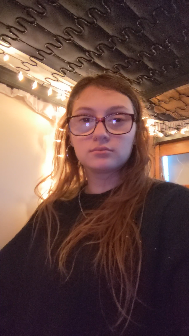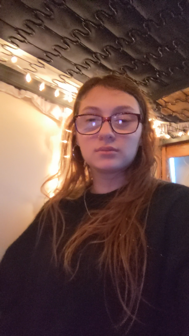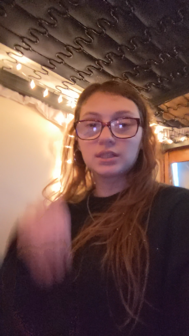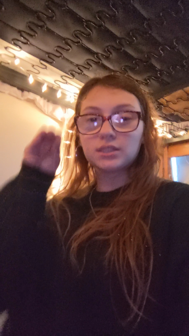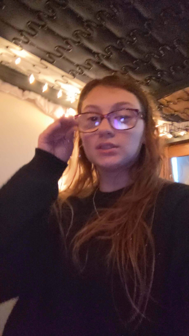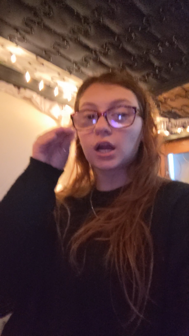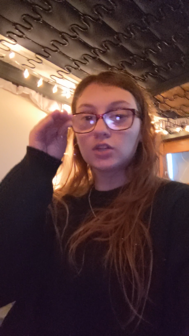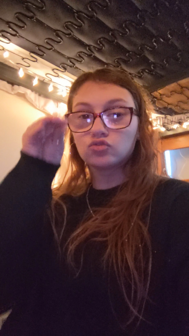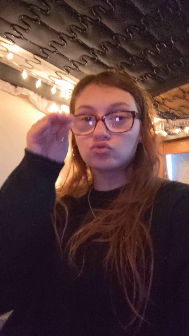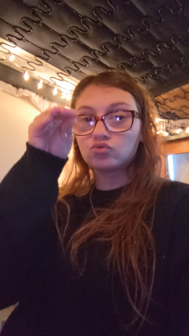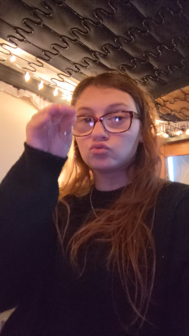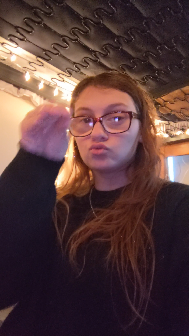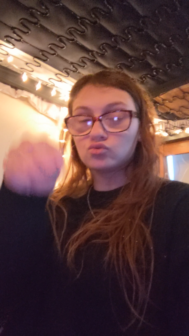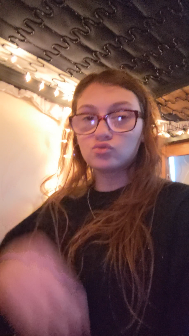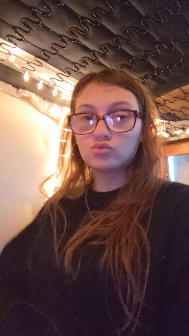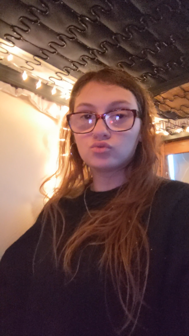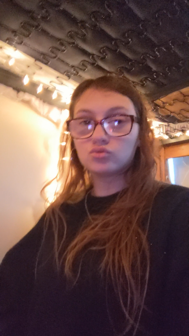dinosaur